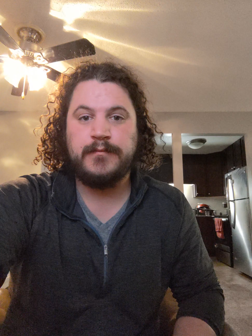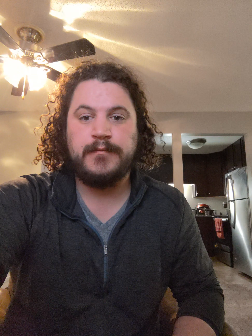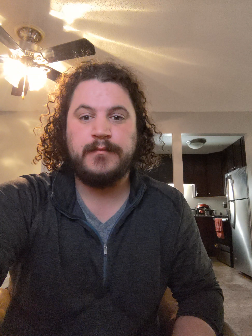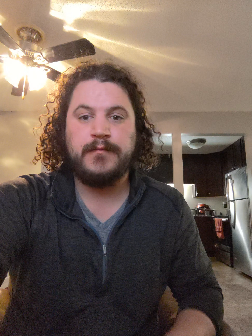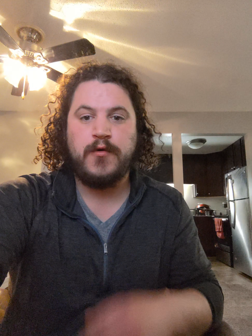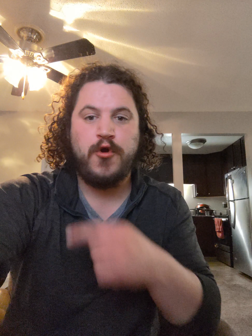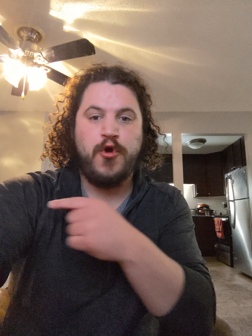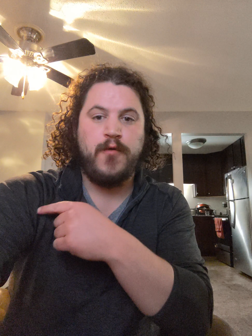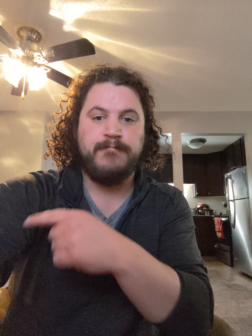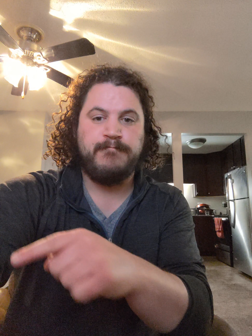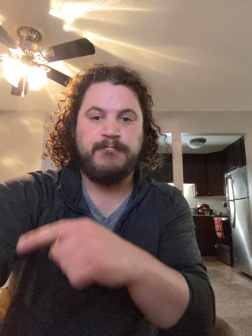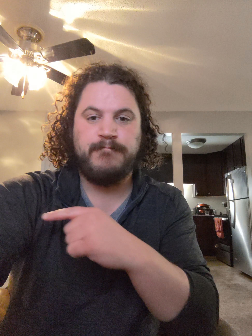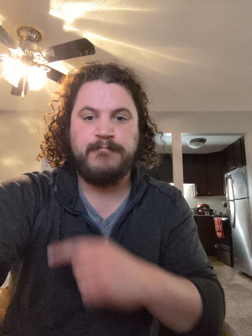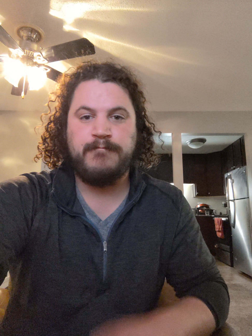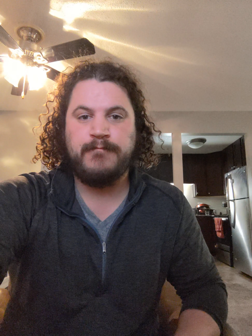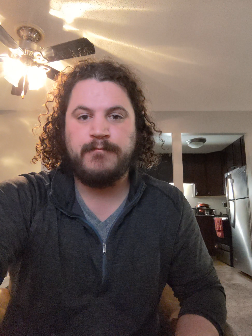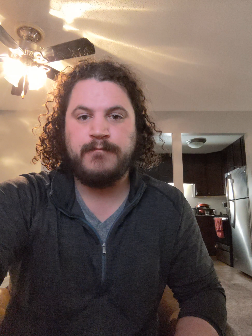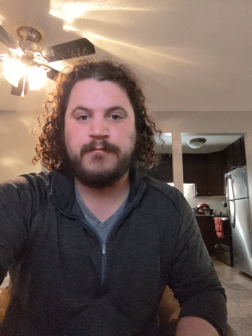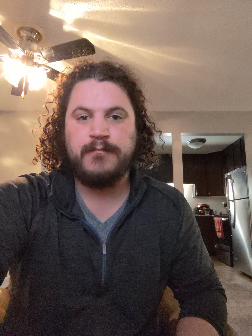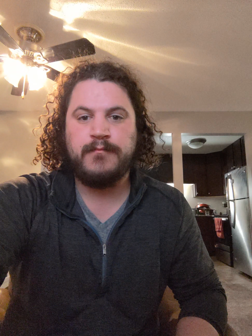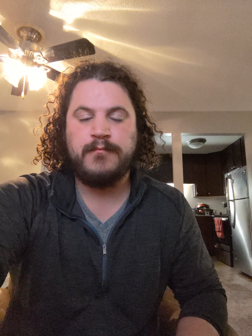arm